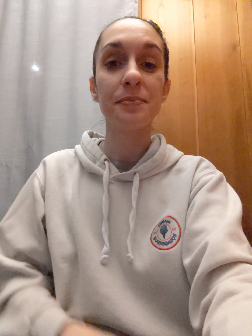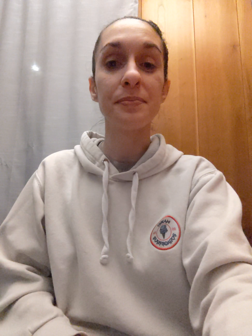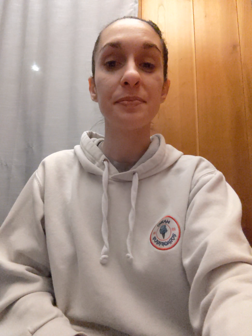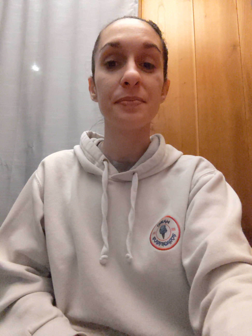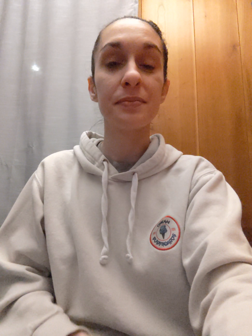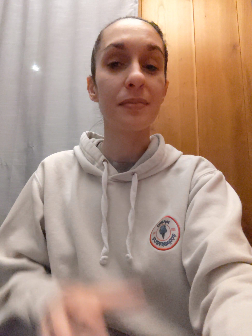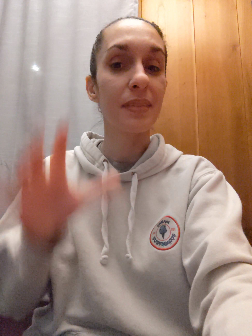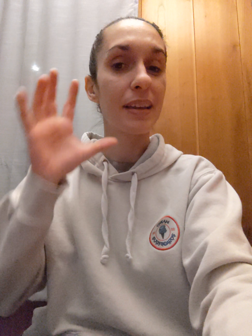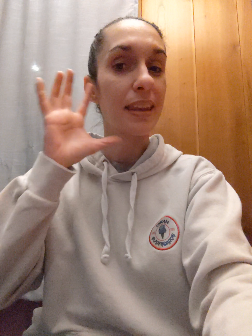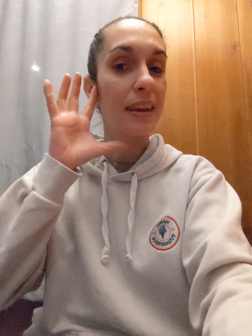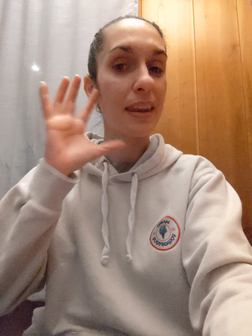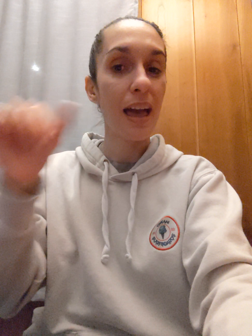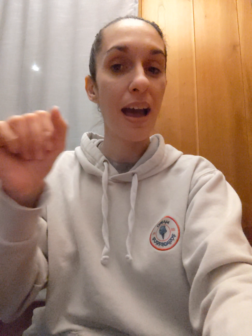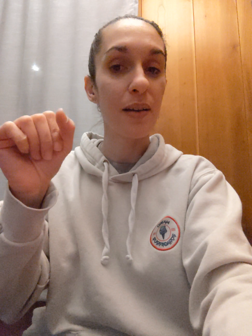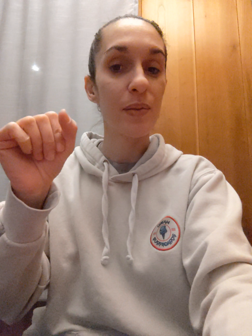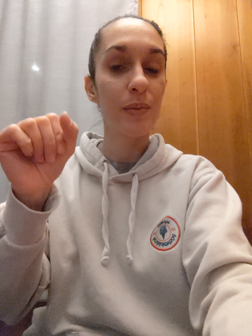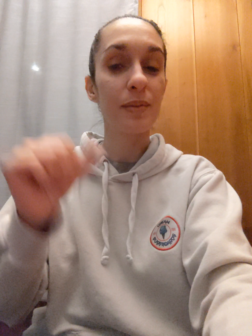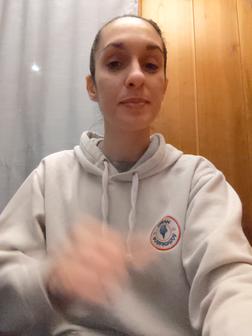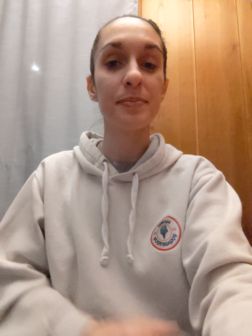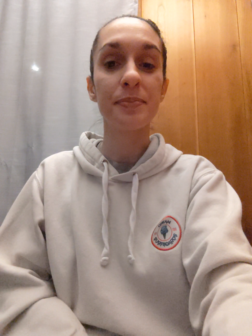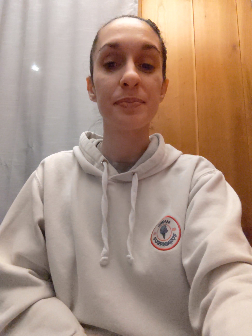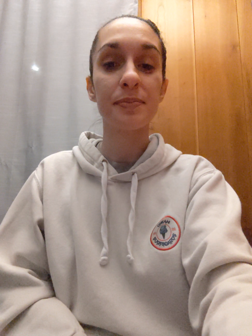loud